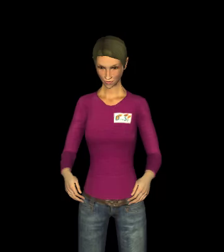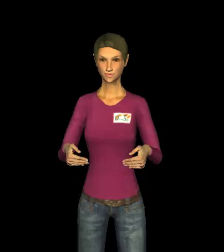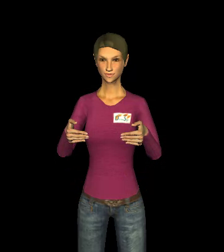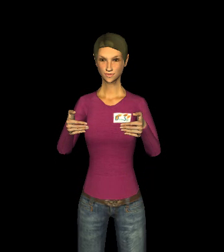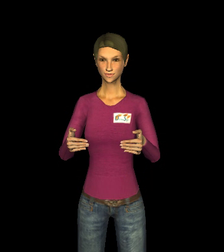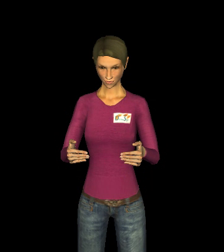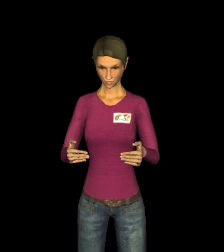توقف